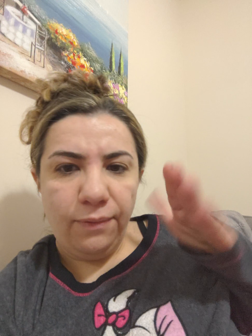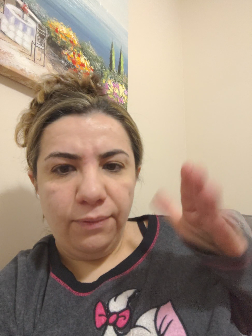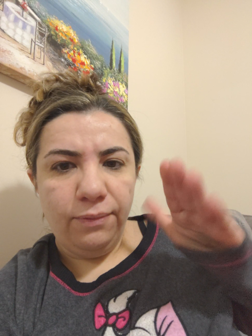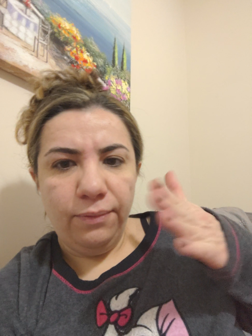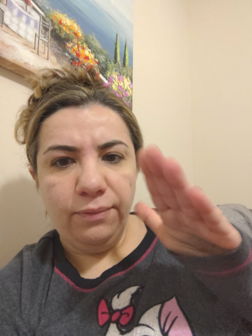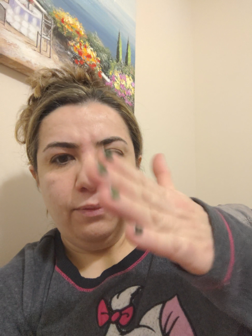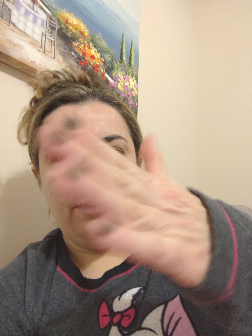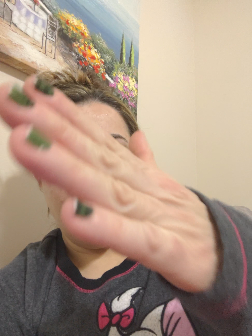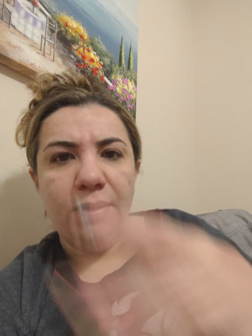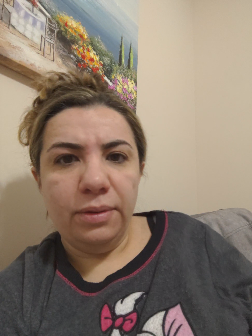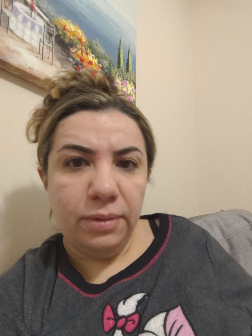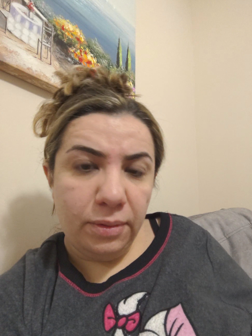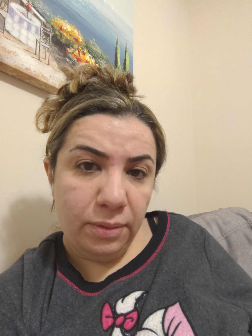fish